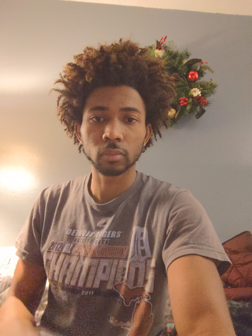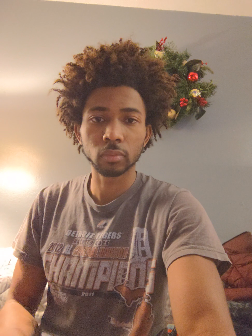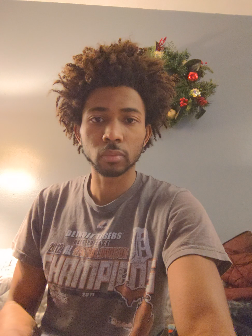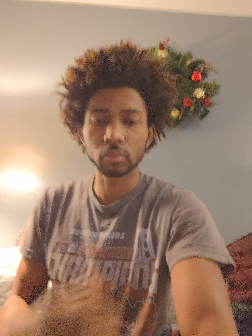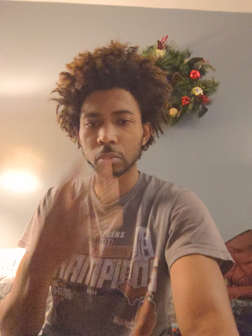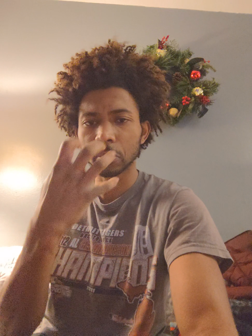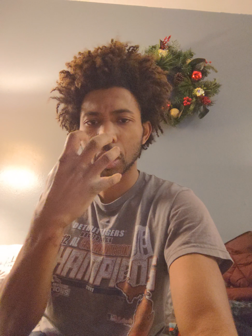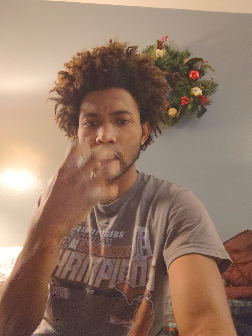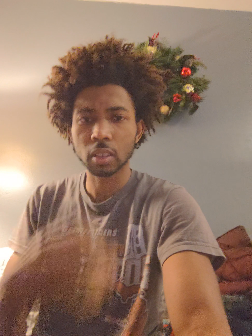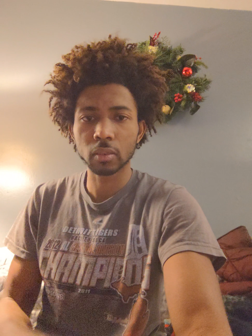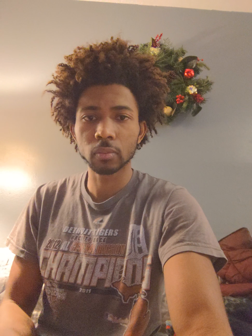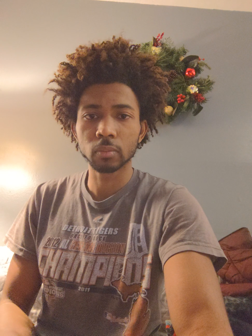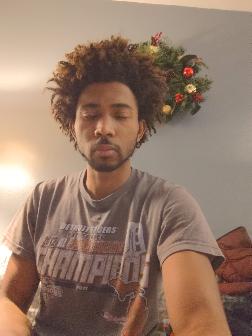mad